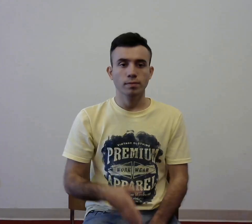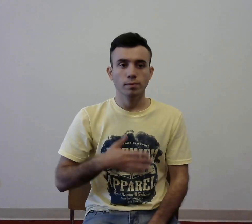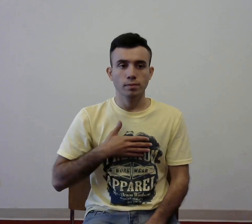mən